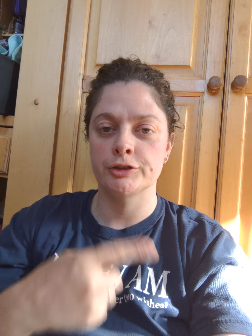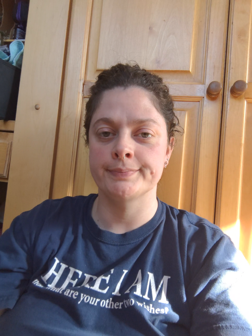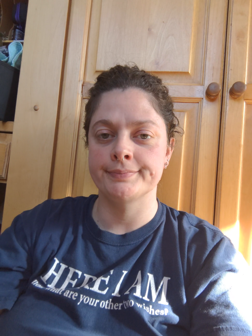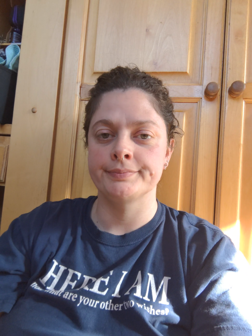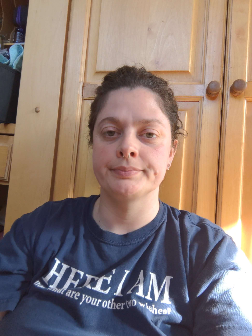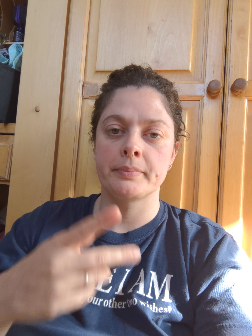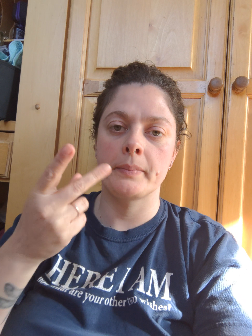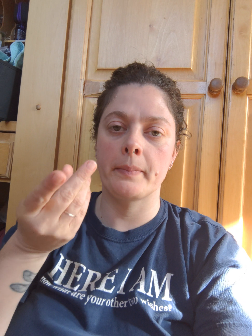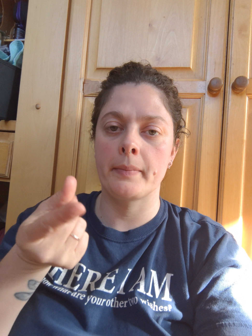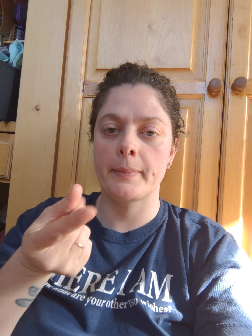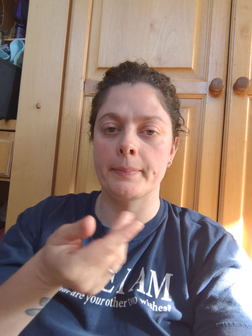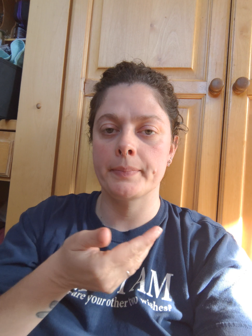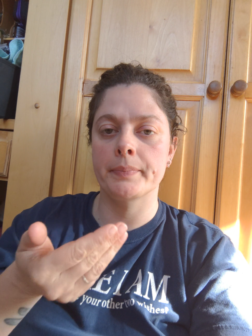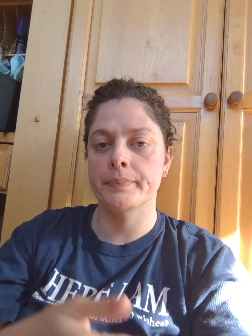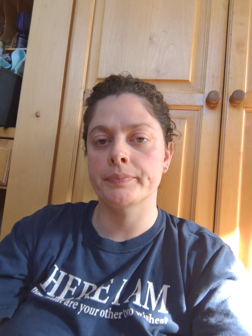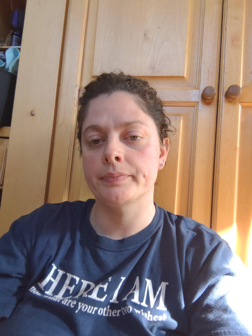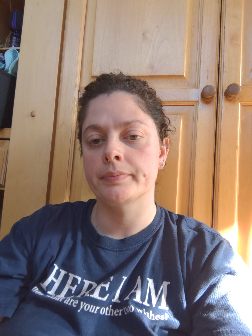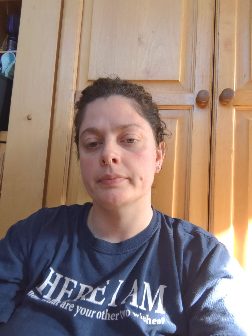puppy